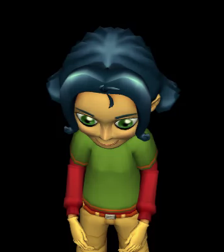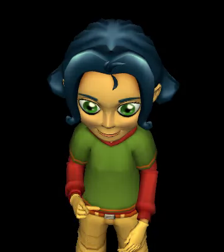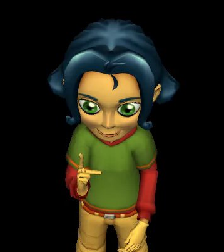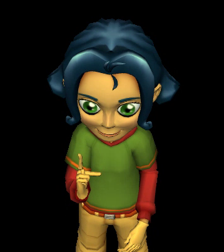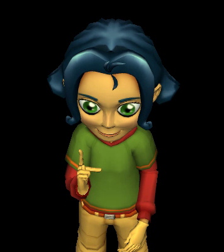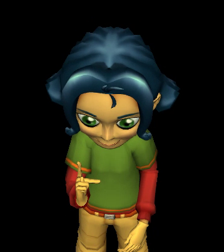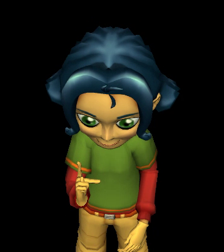كيلومتر